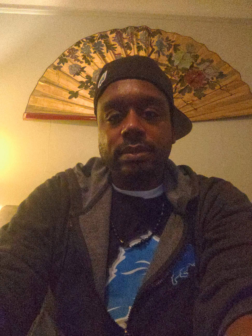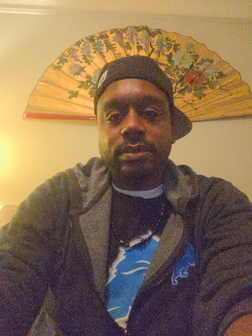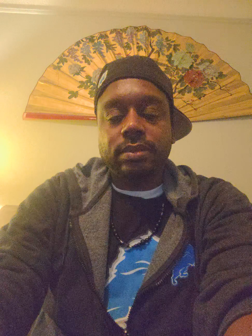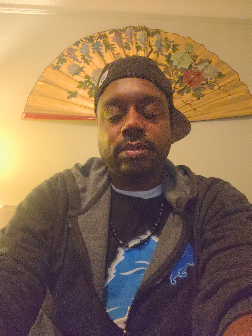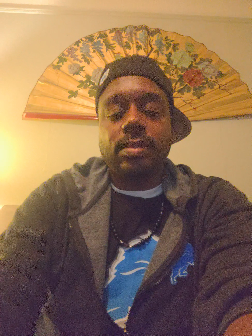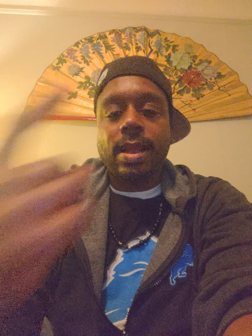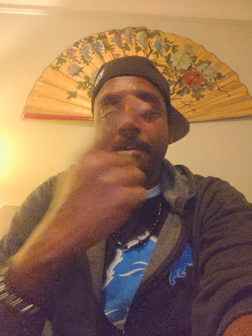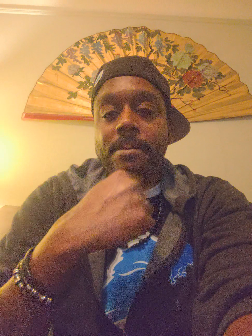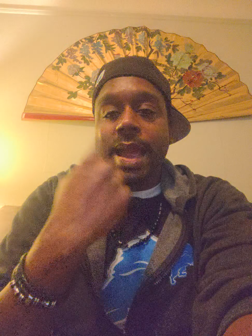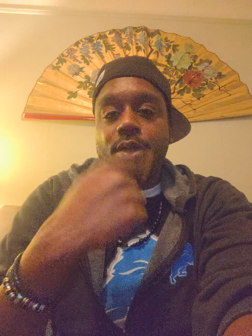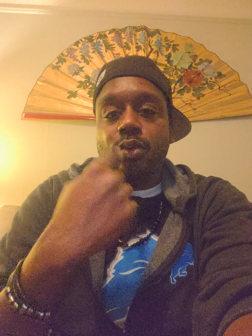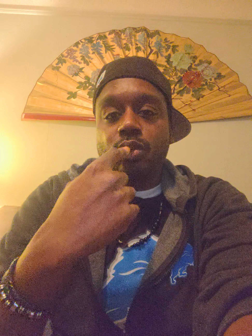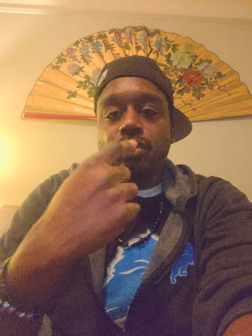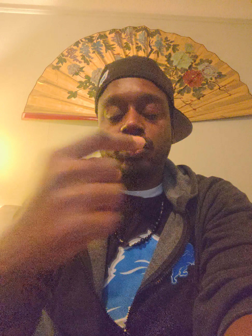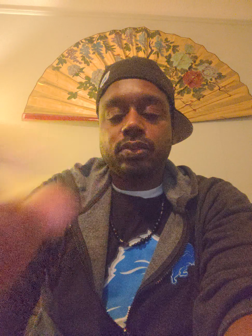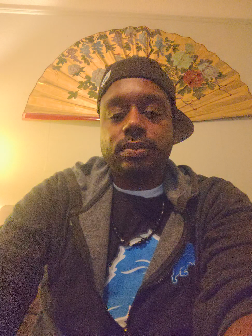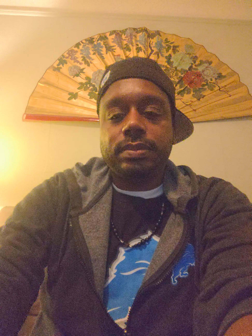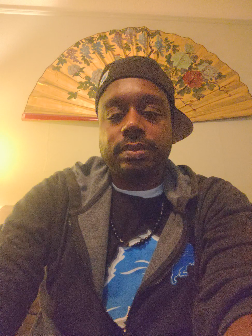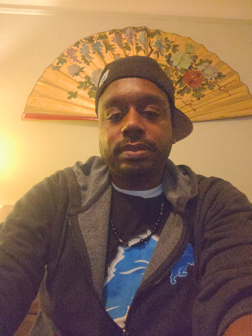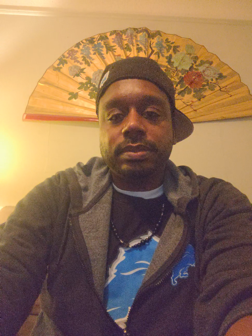mouth